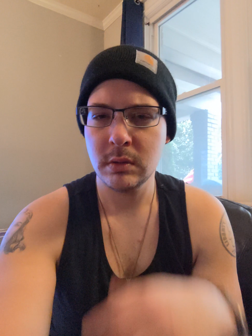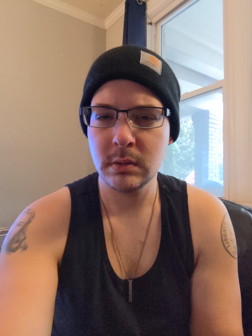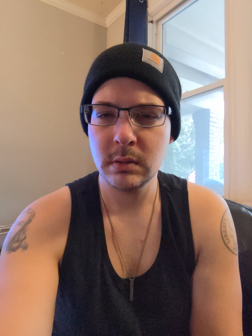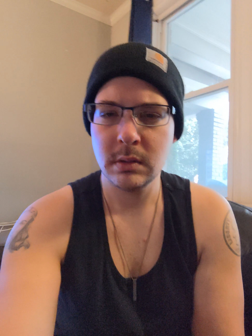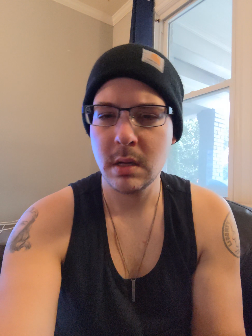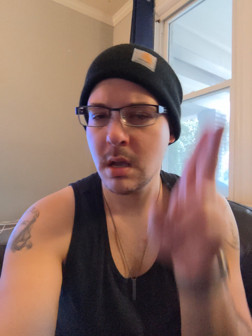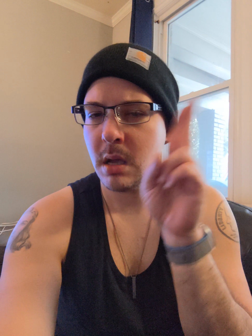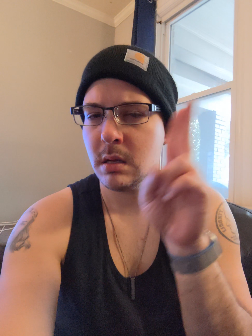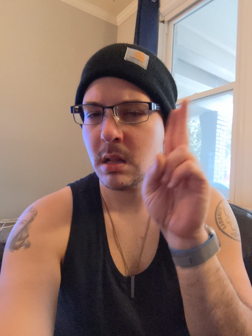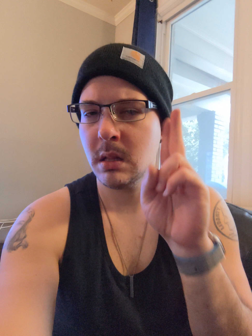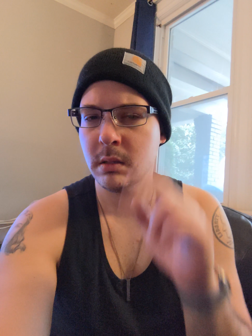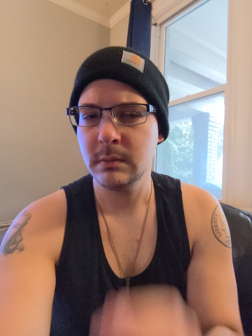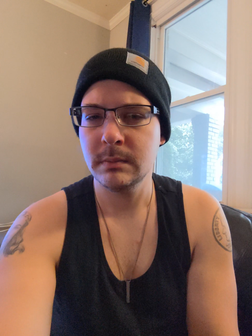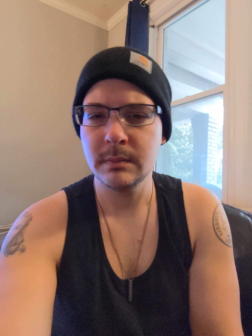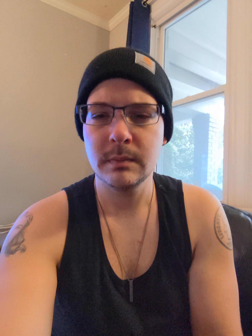uncle